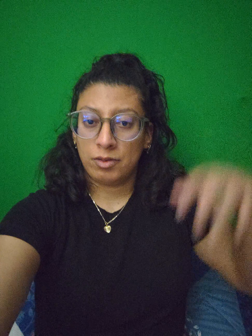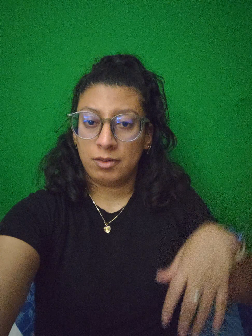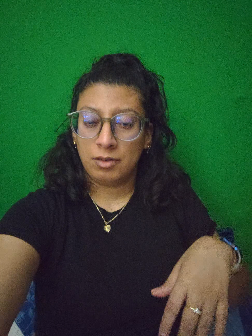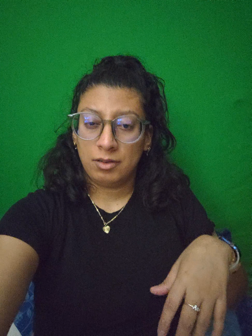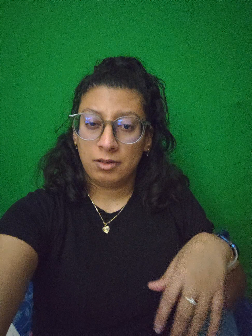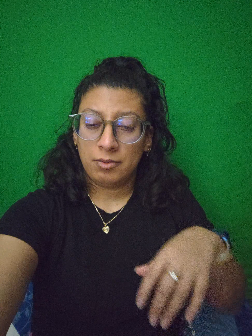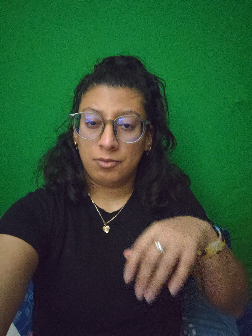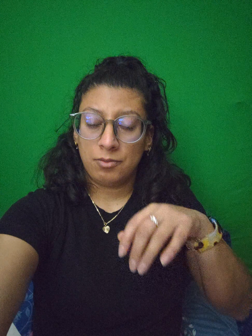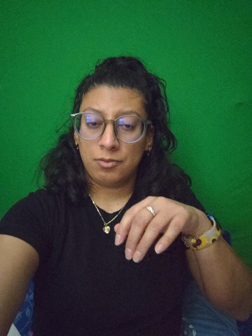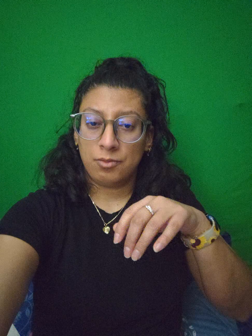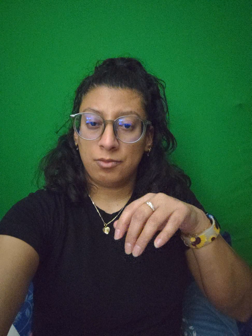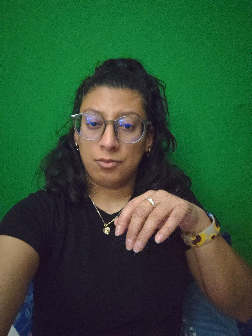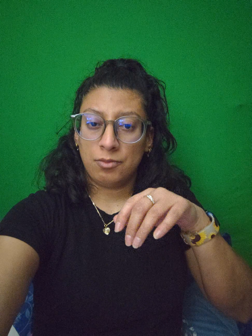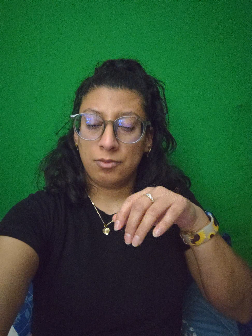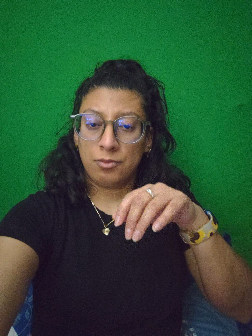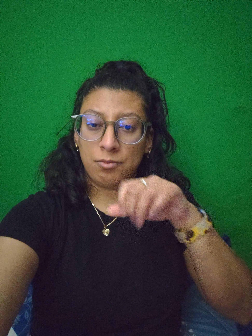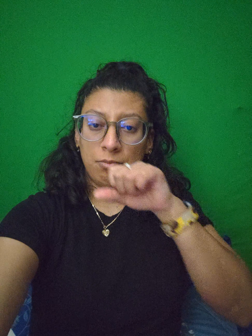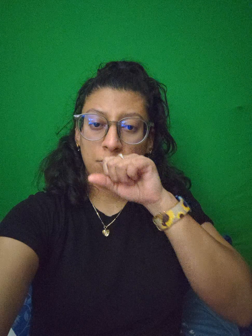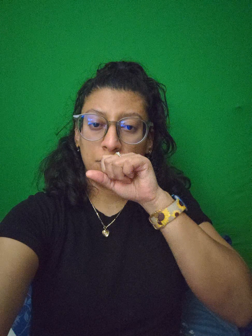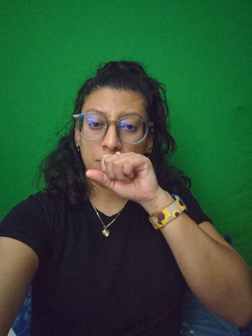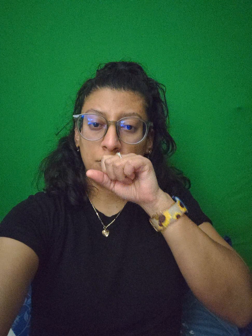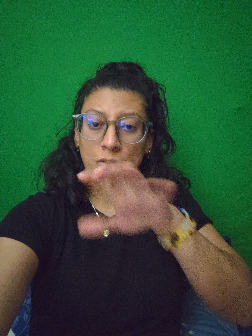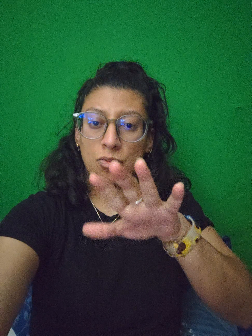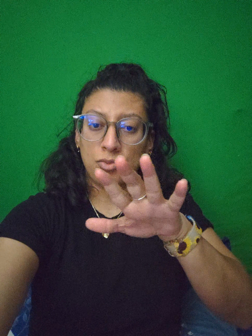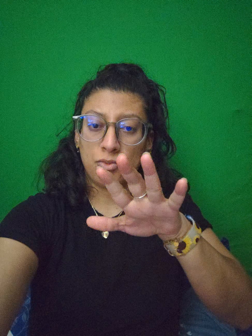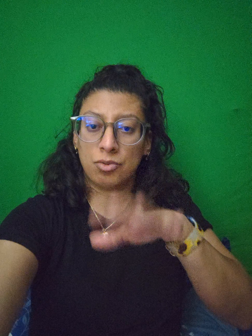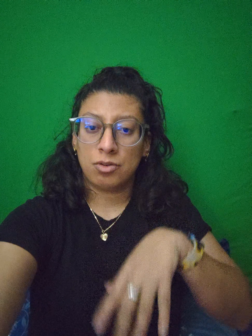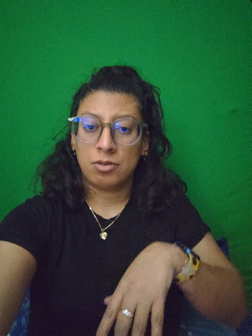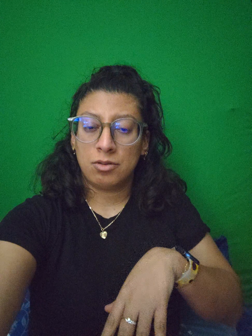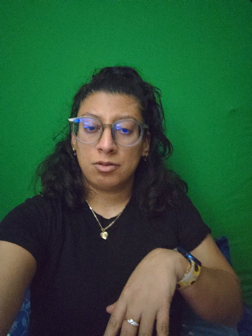blow